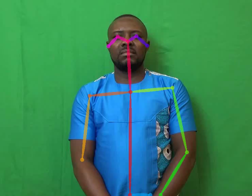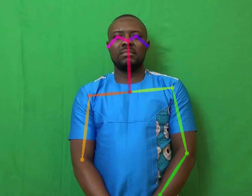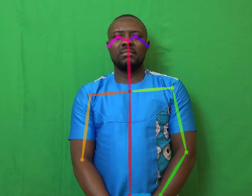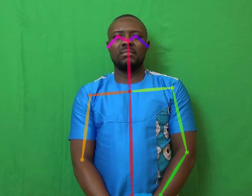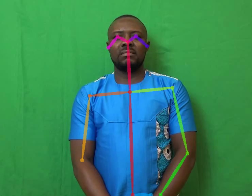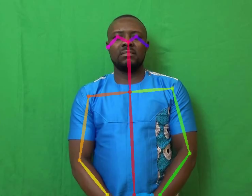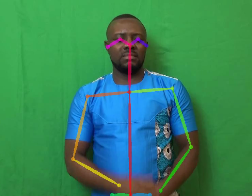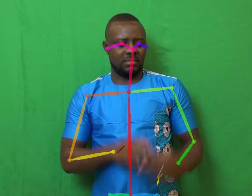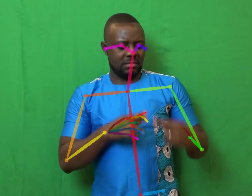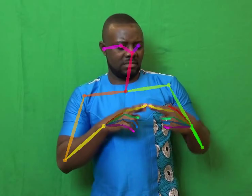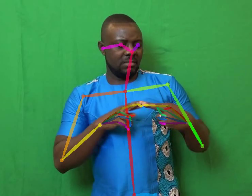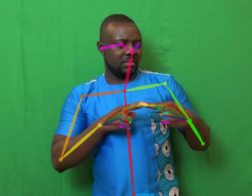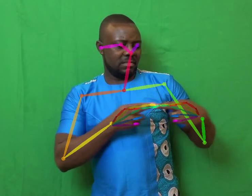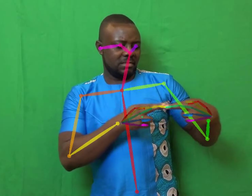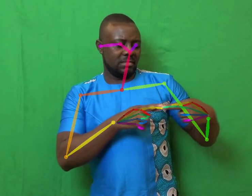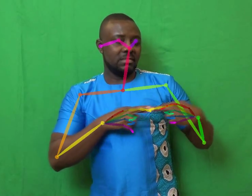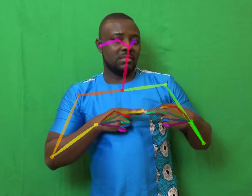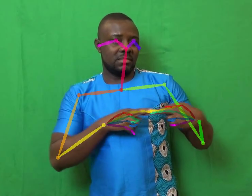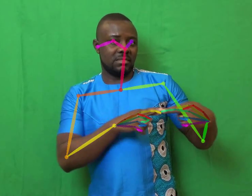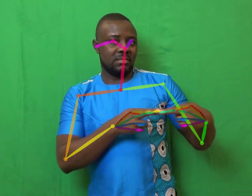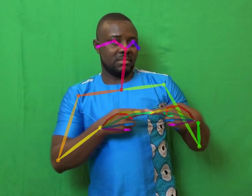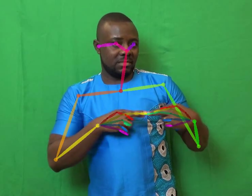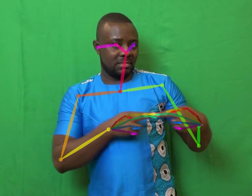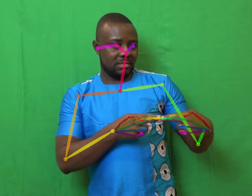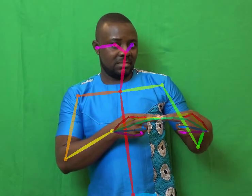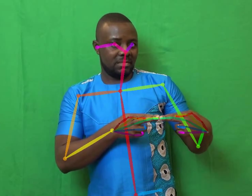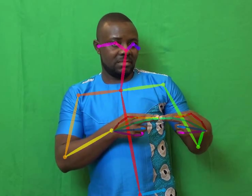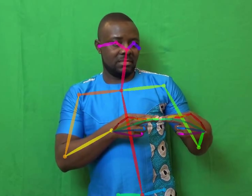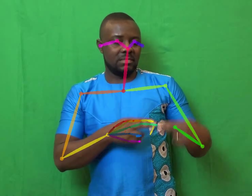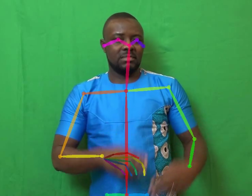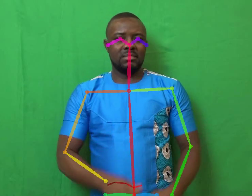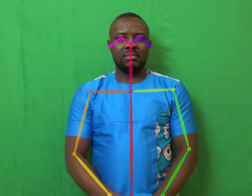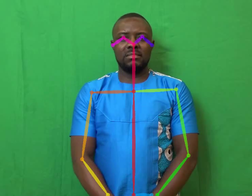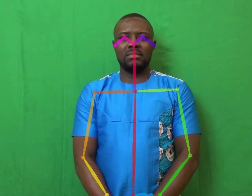relationship